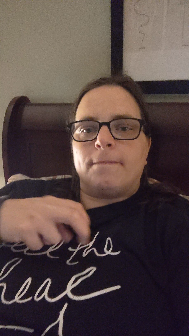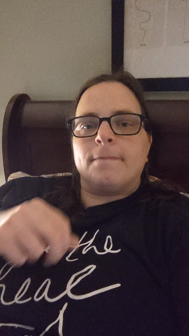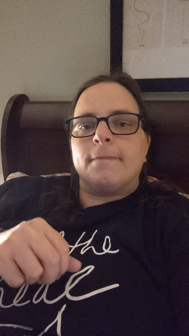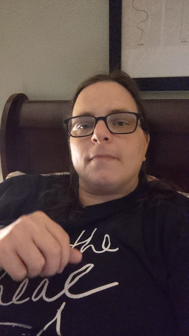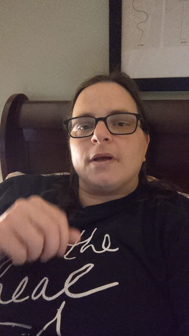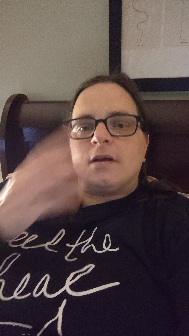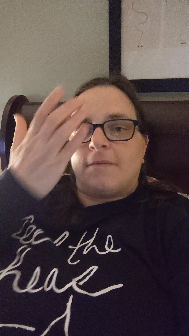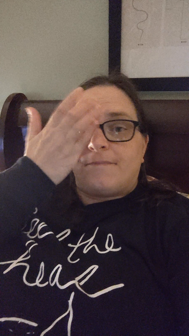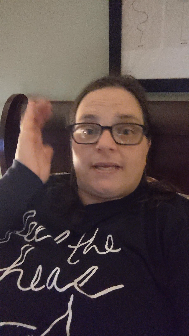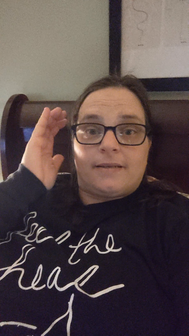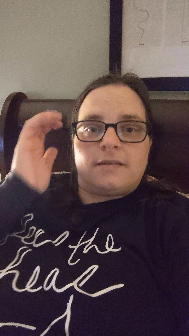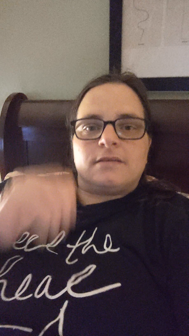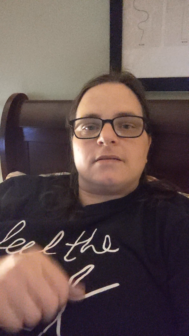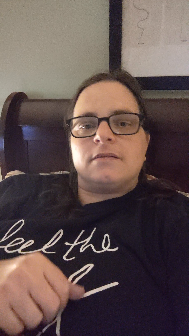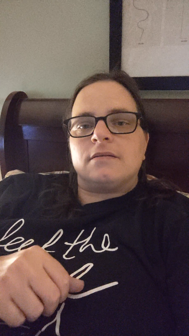peekaboo